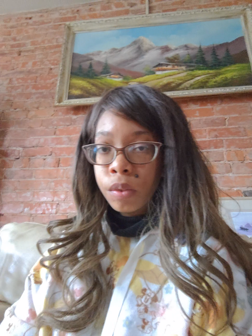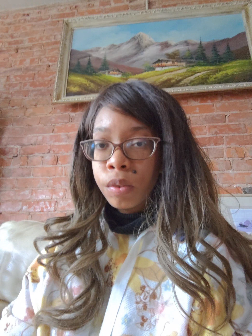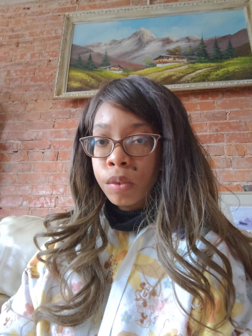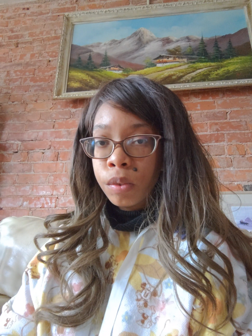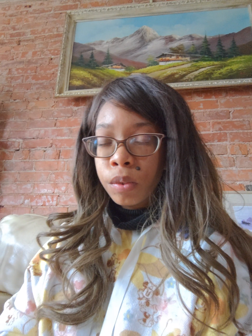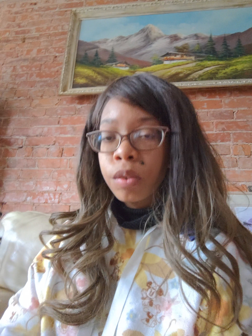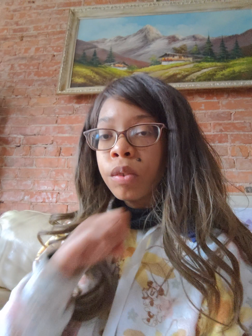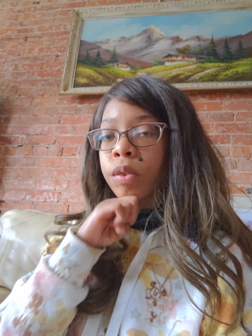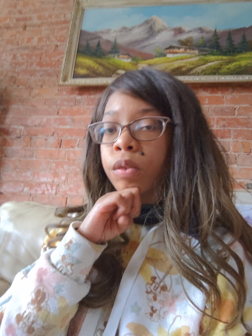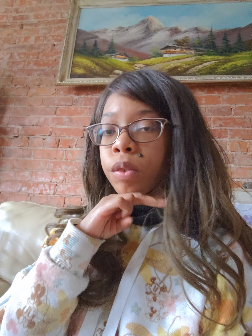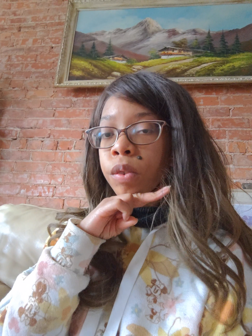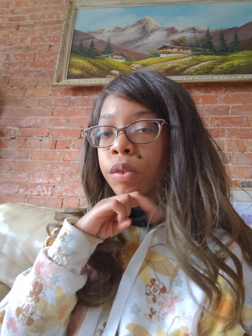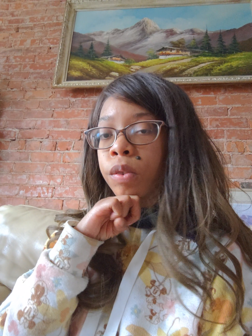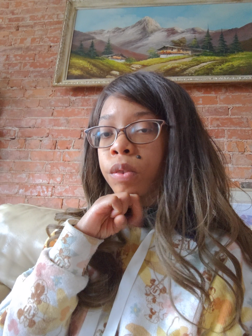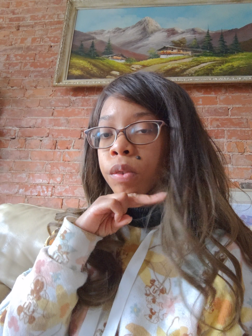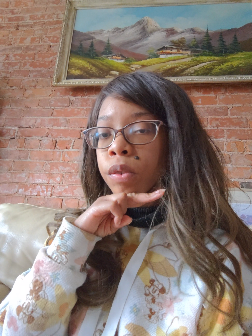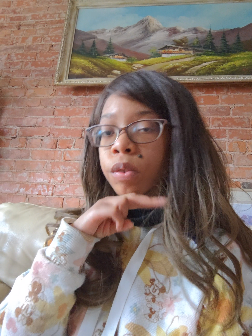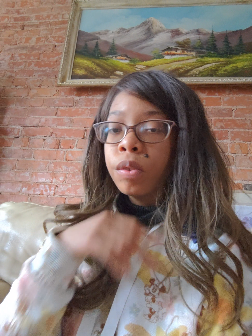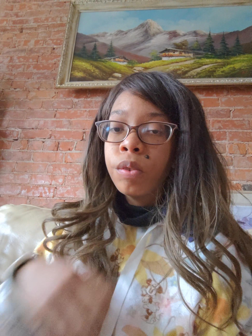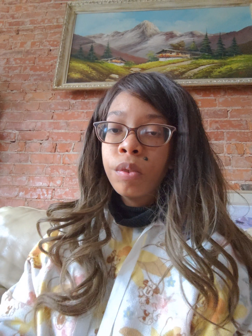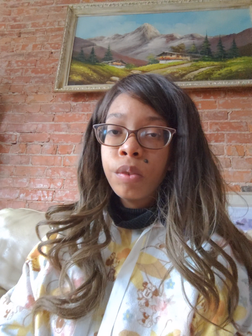frog